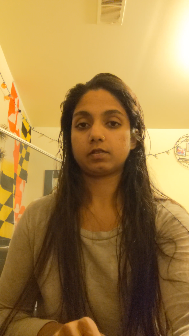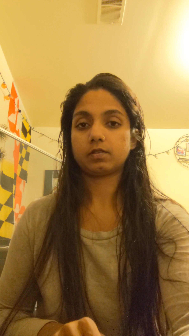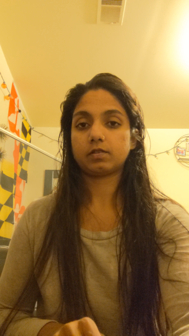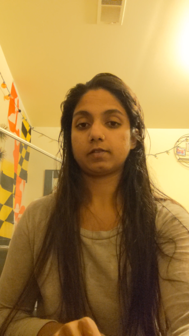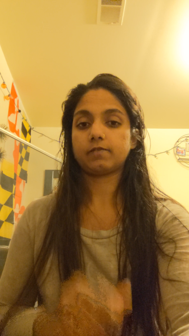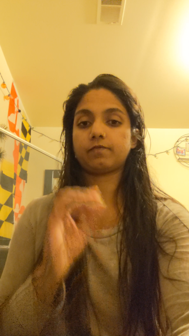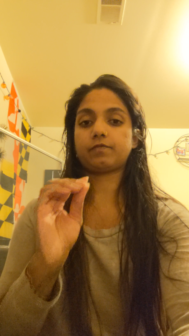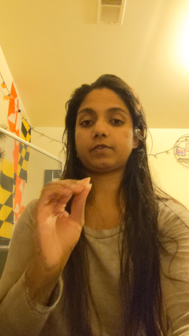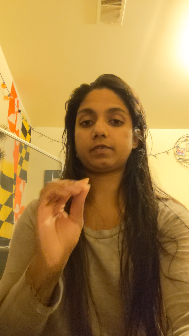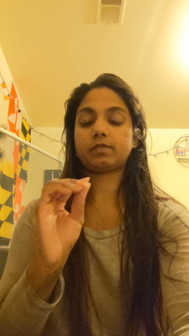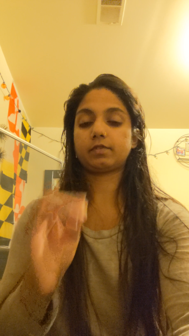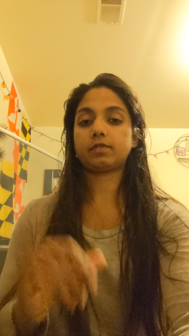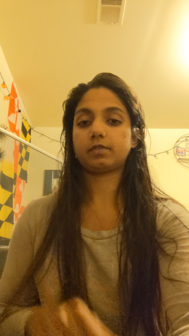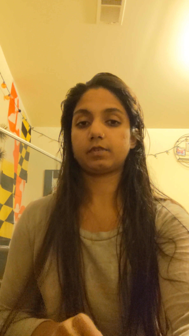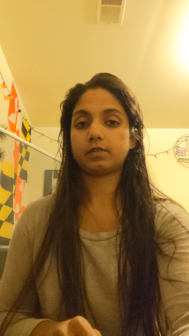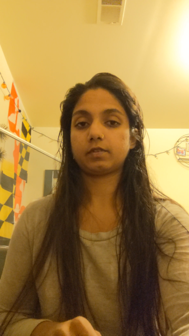fix